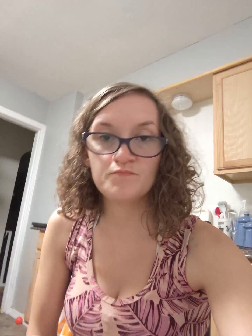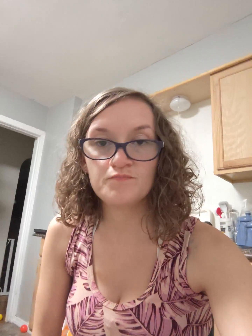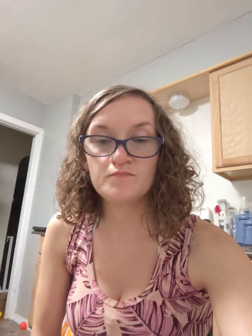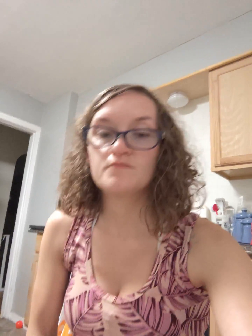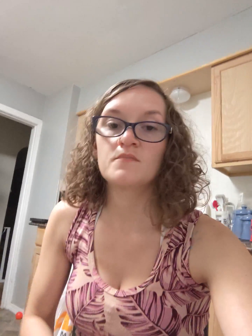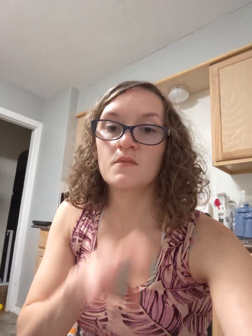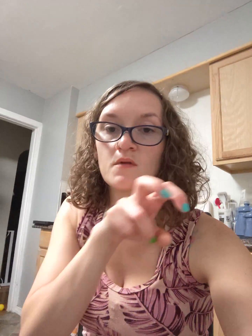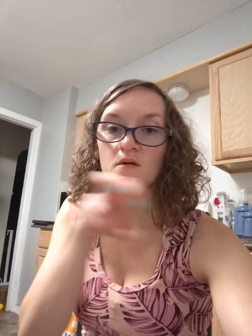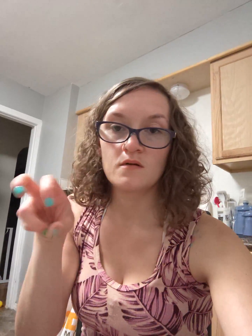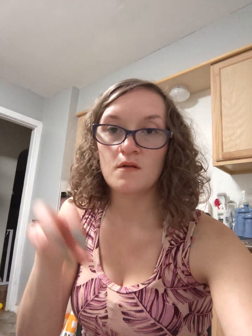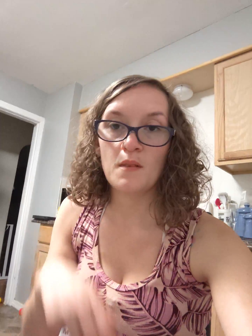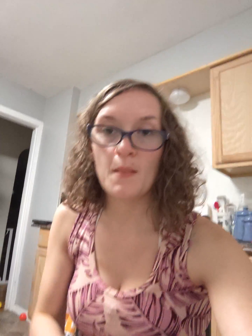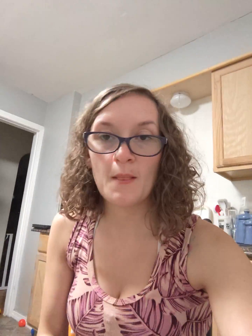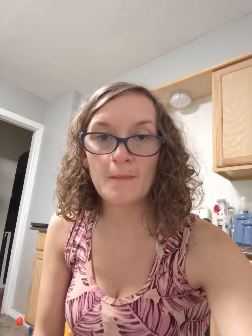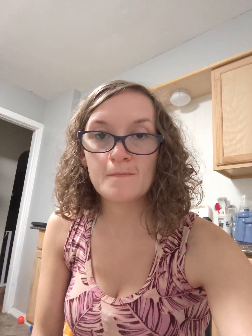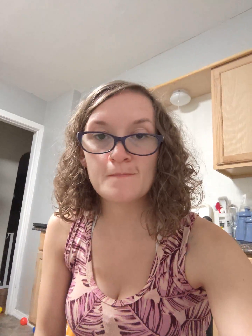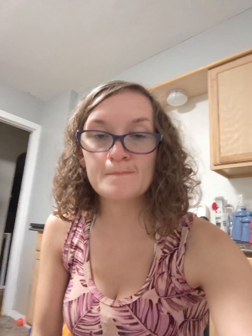porch